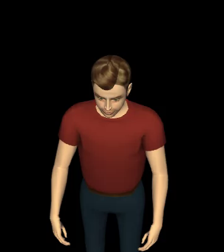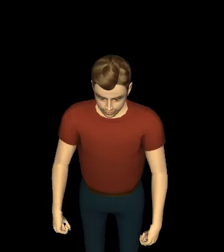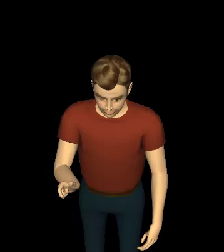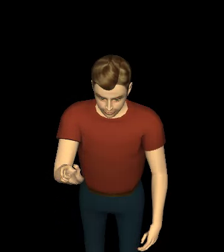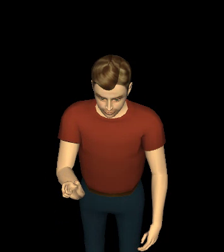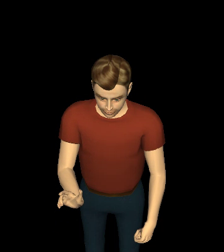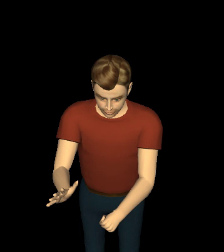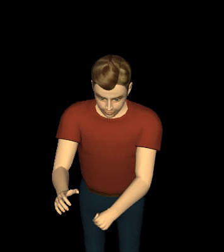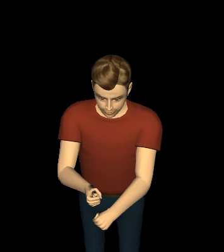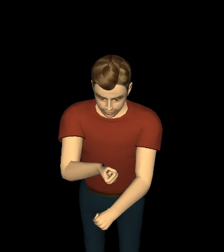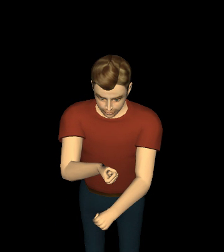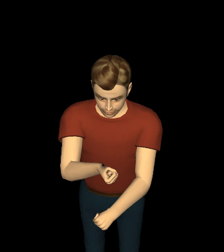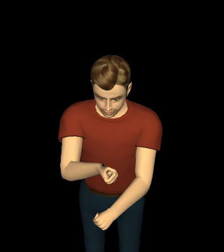فائز